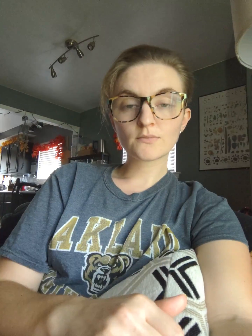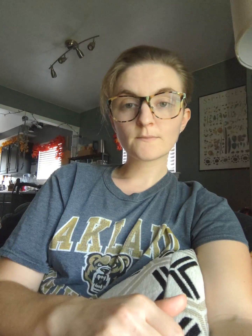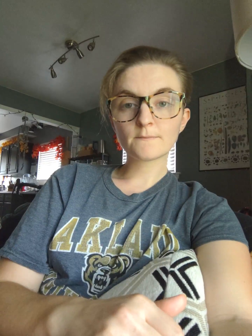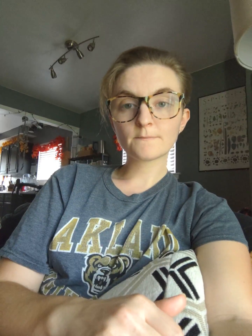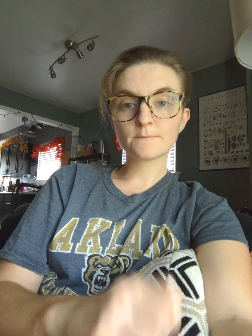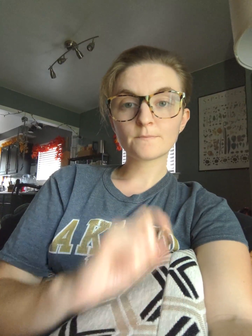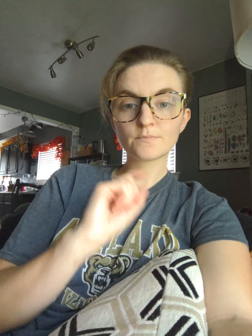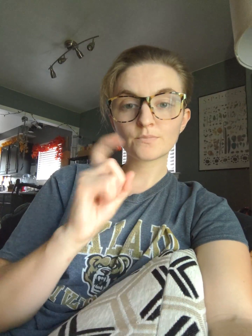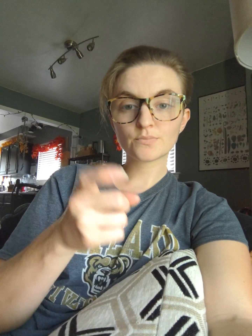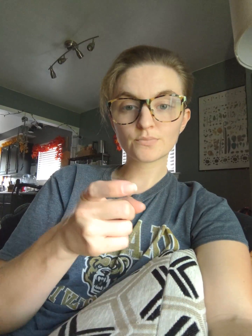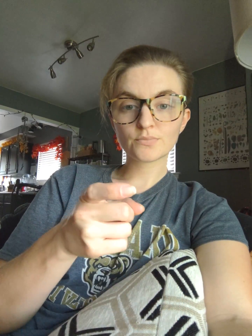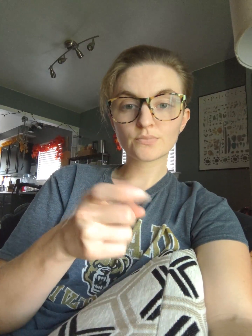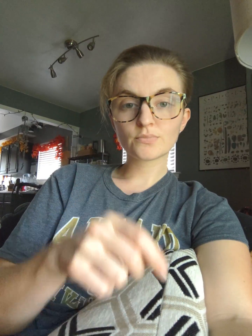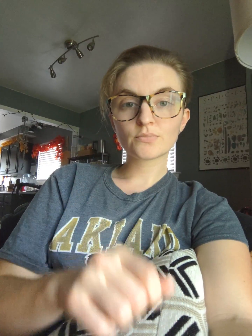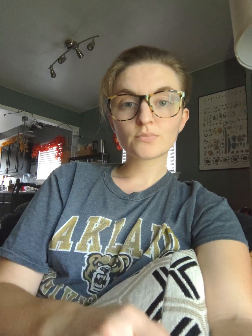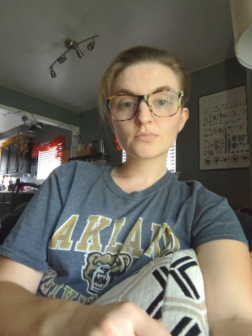present